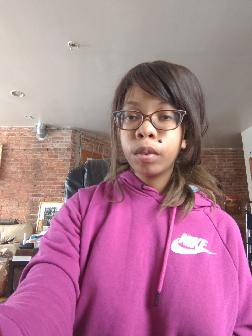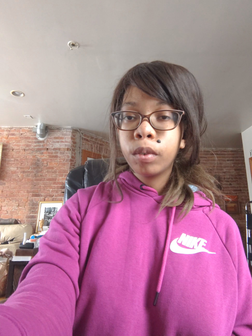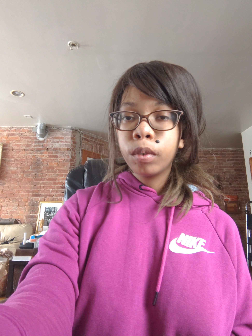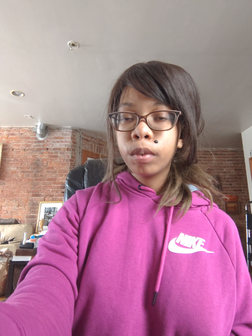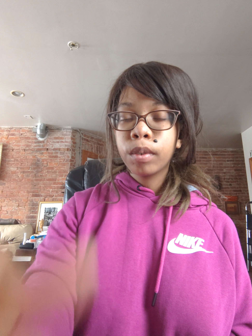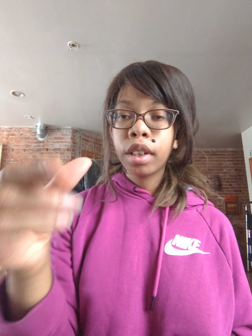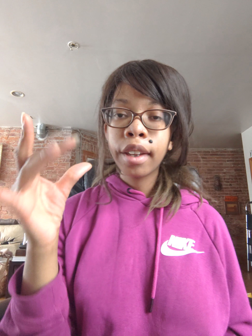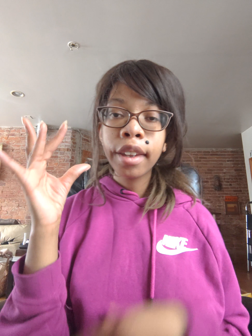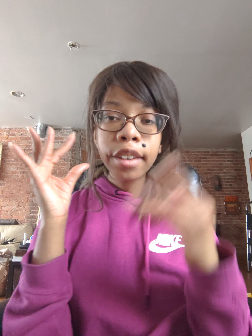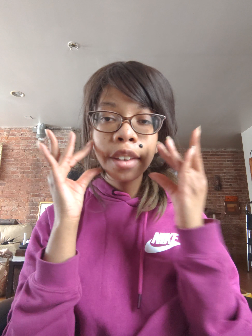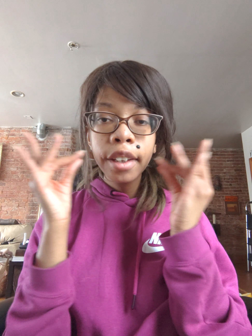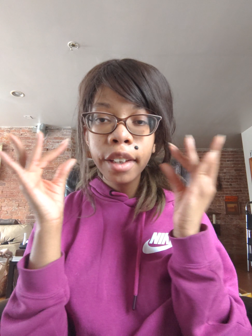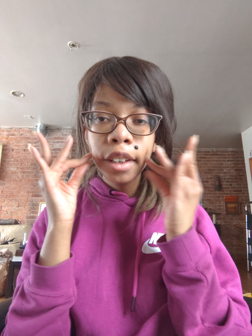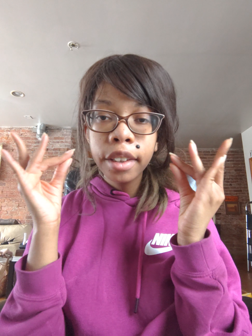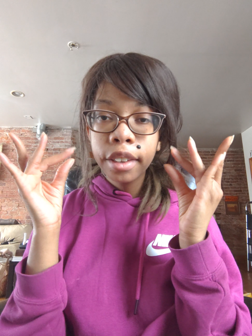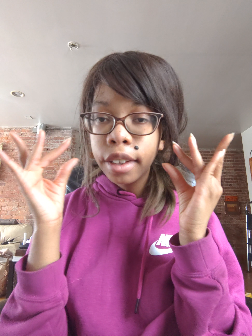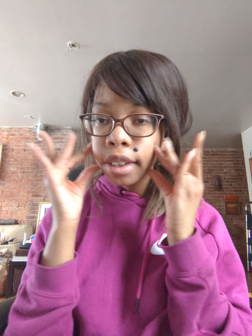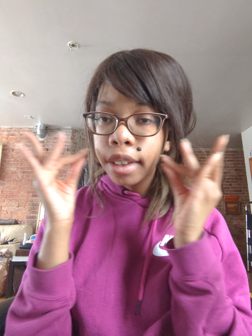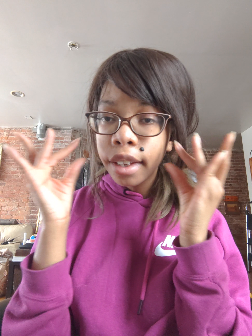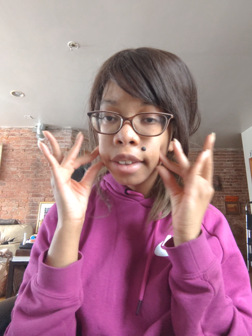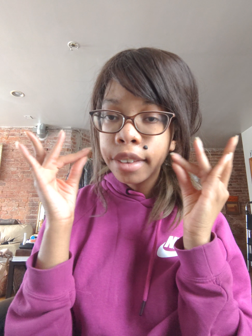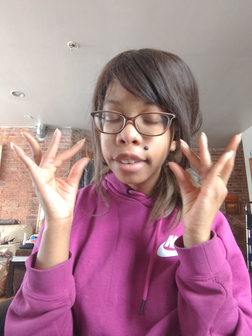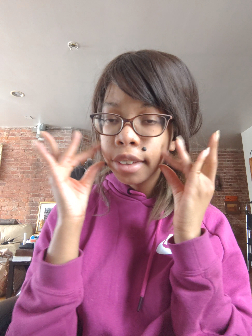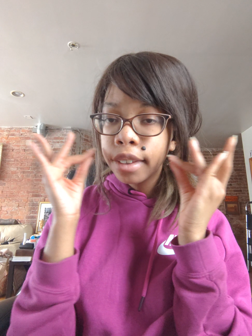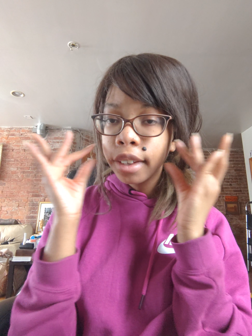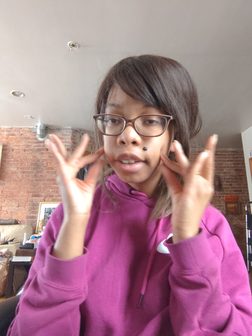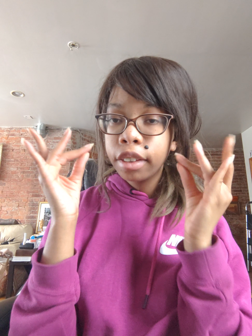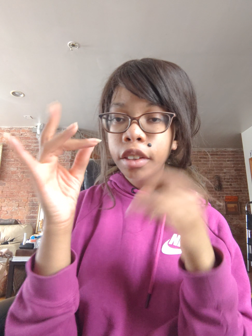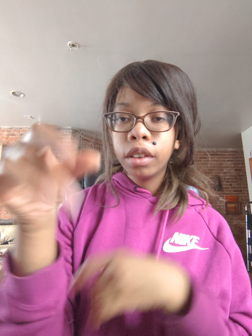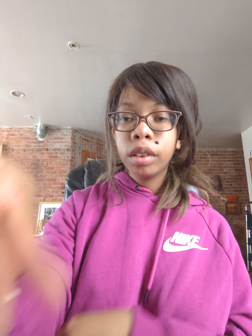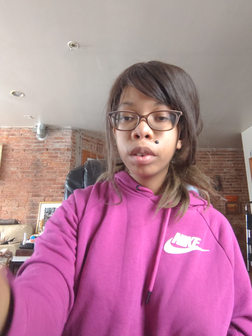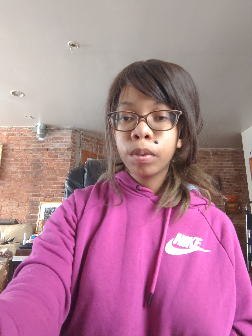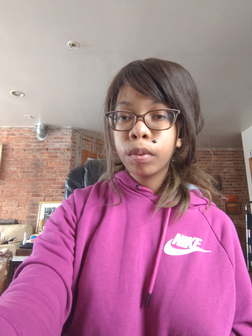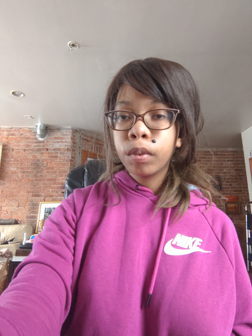kitty